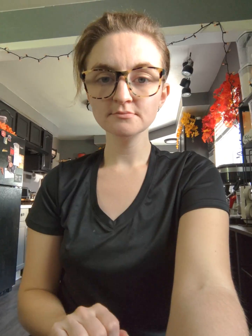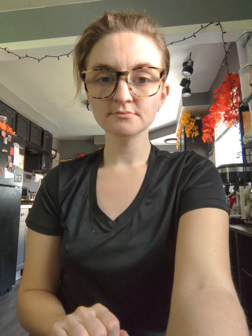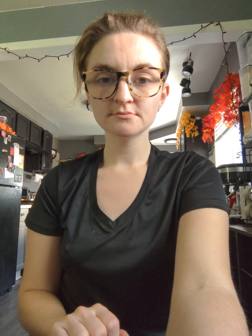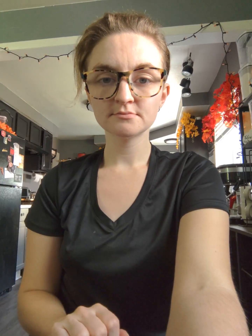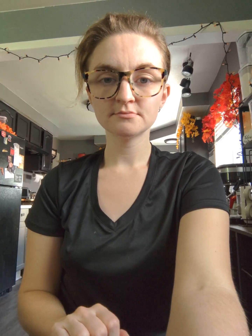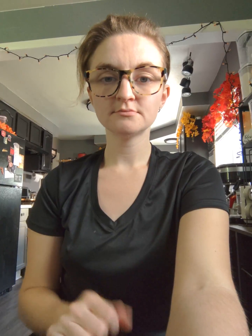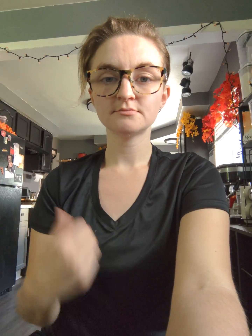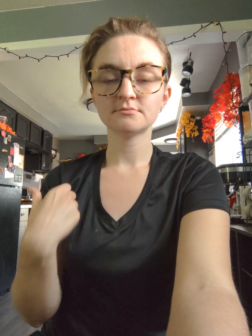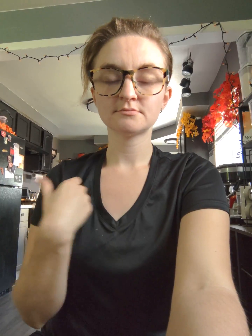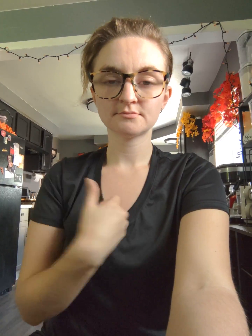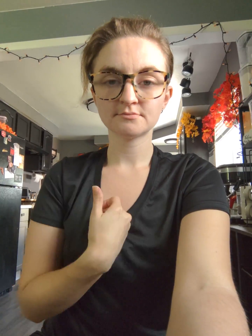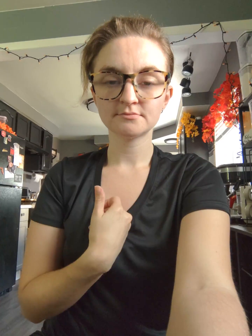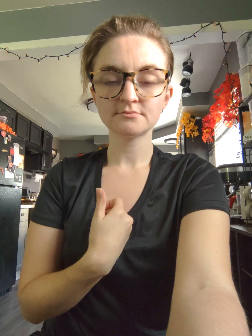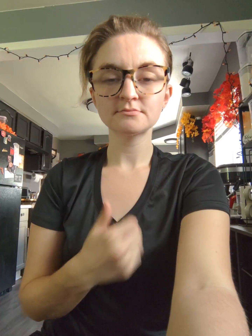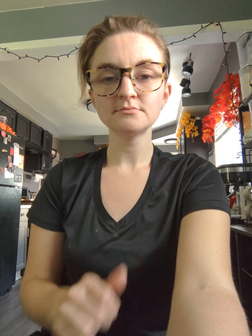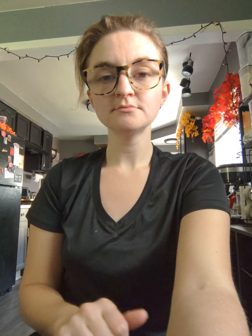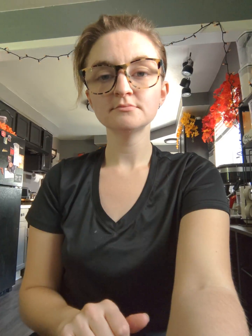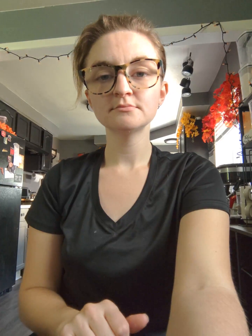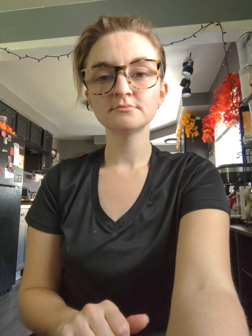coats